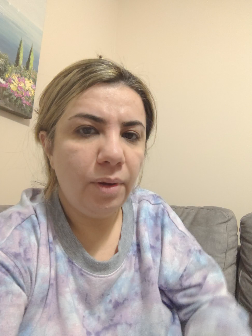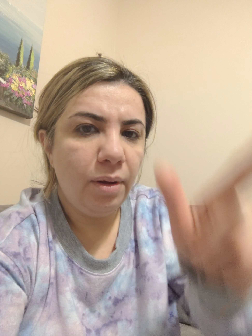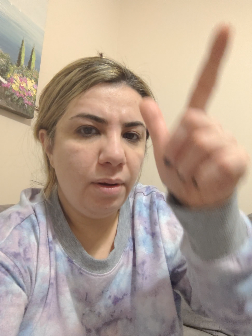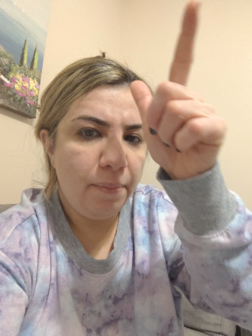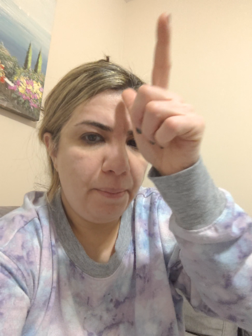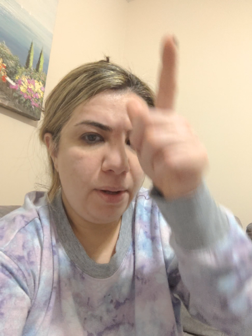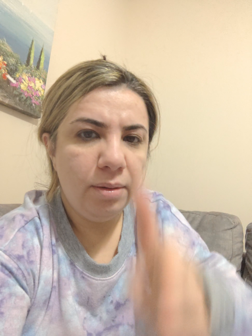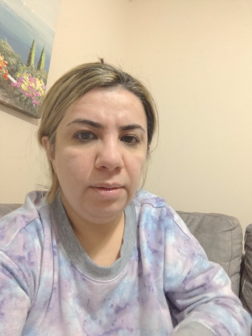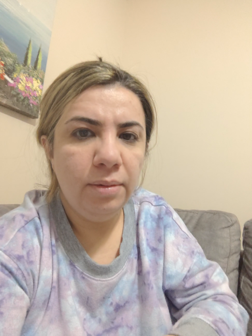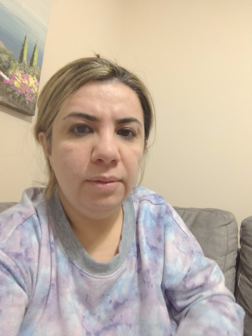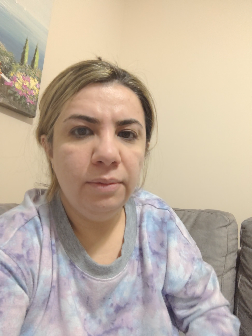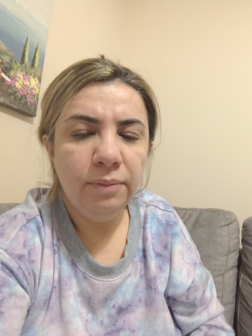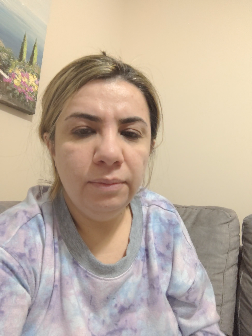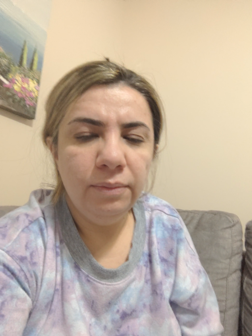brother